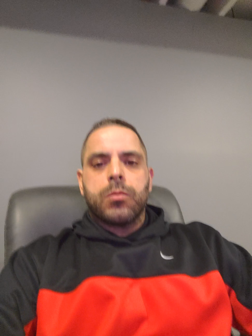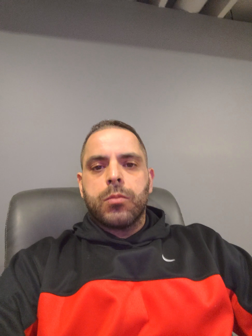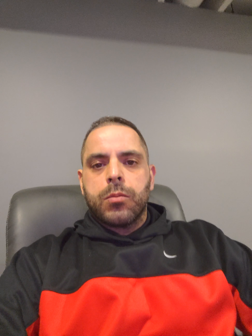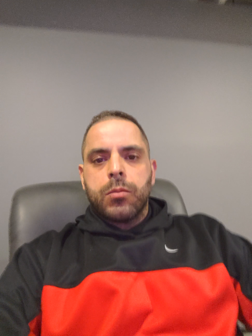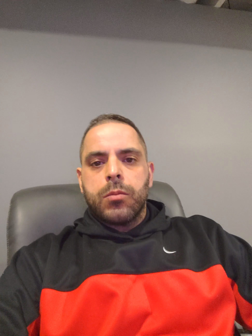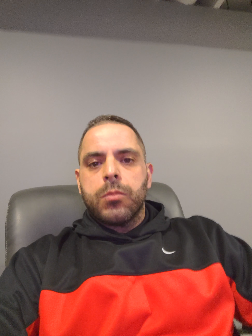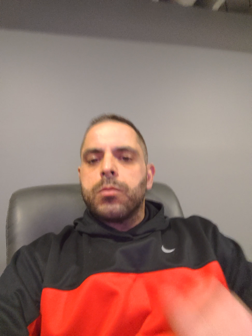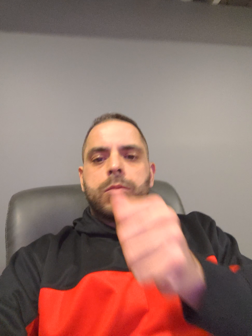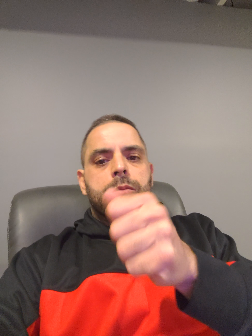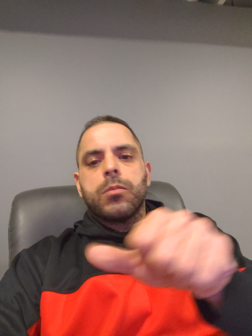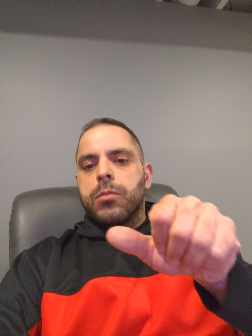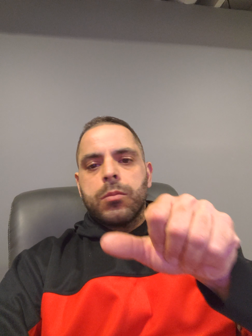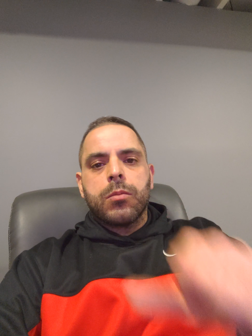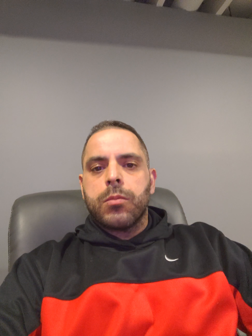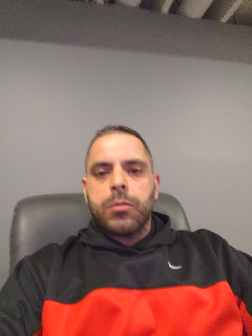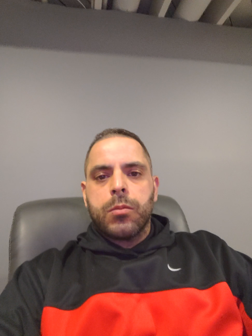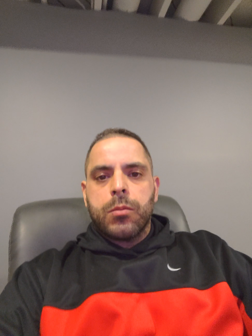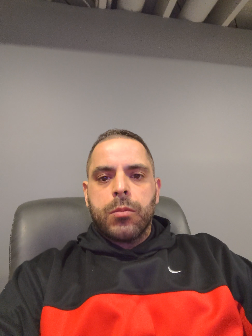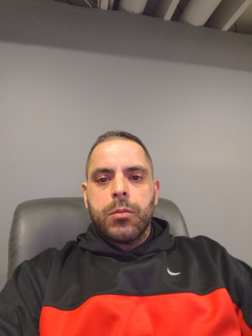any